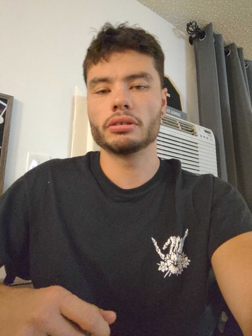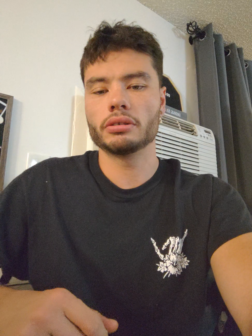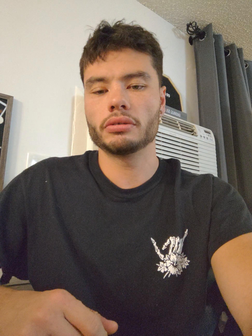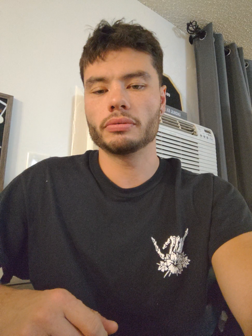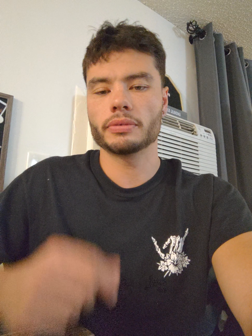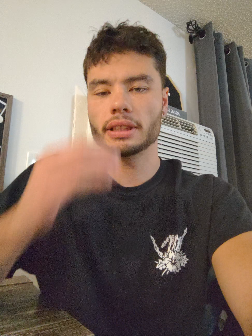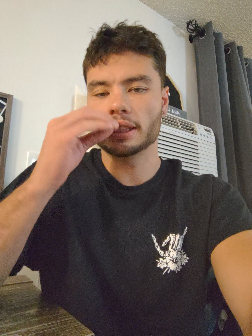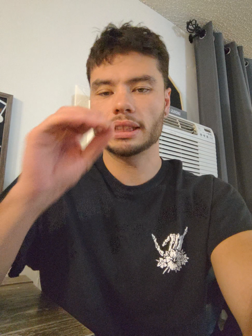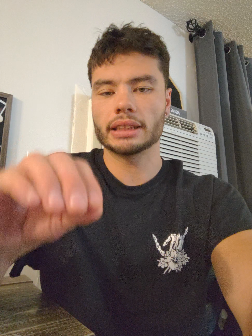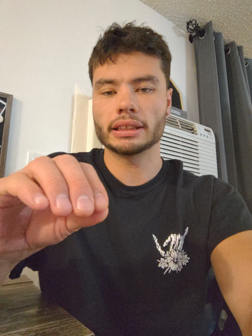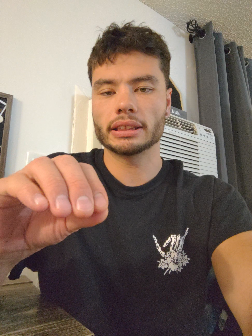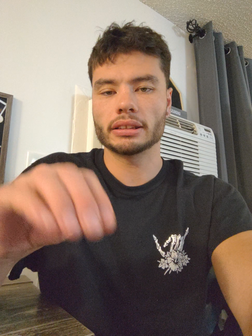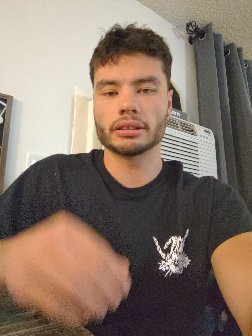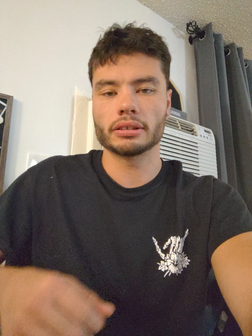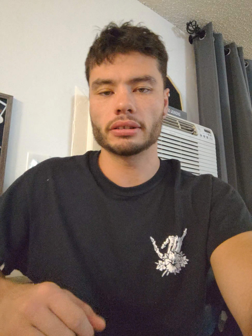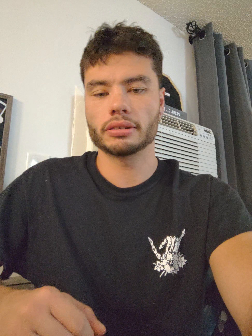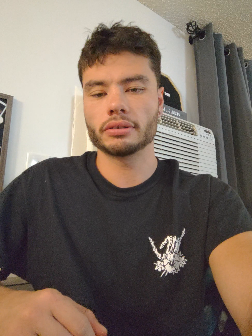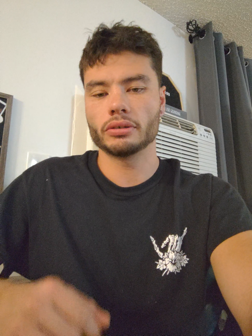kiss